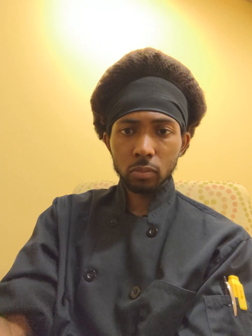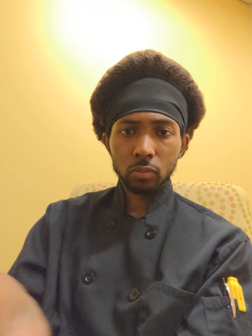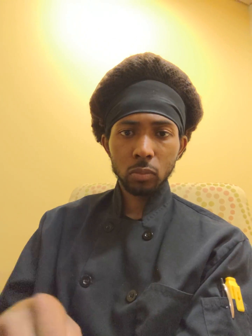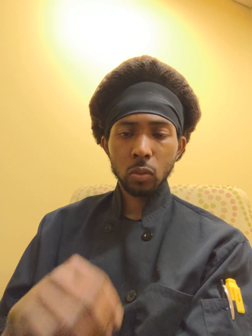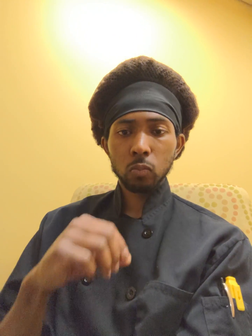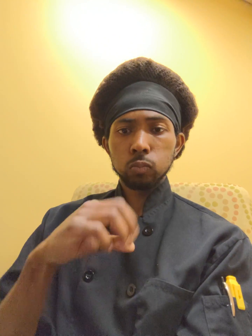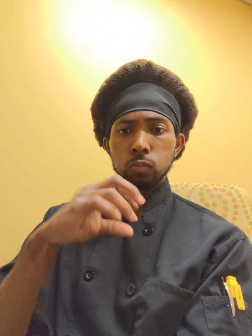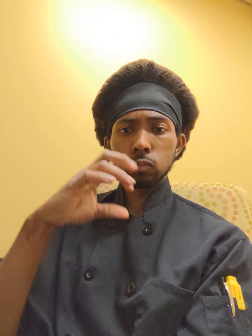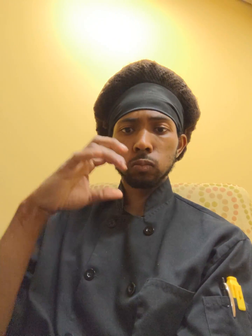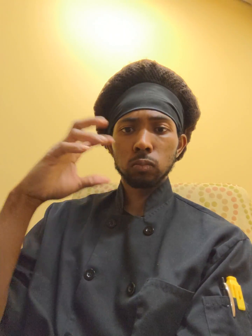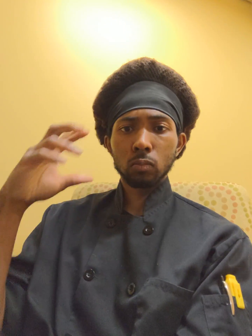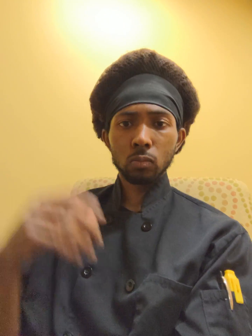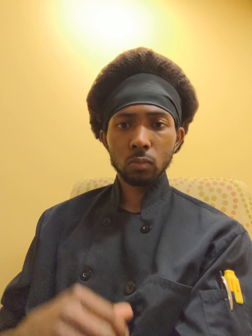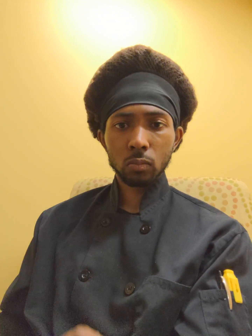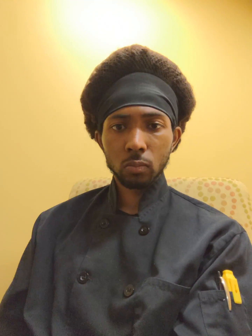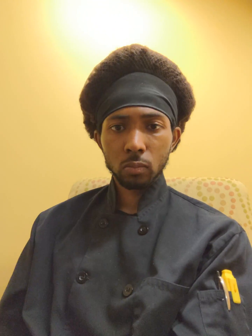bubbles